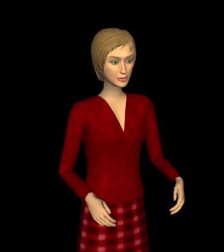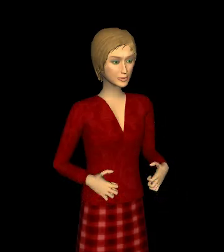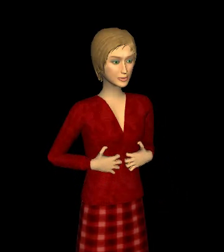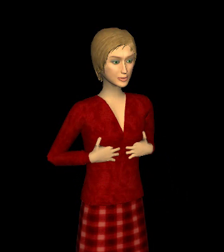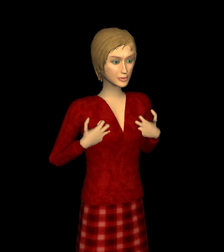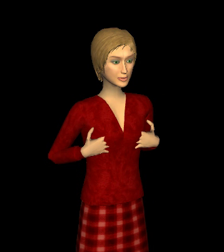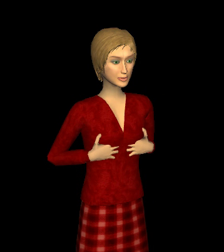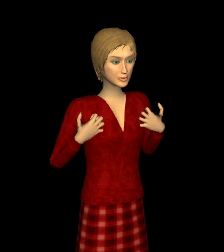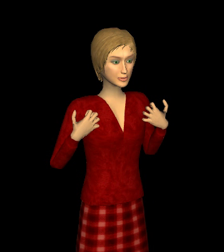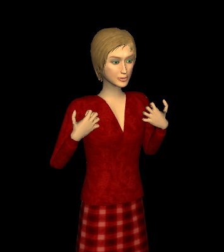غضب